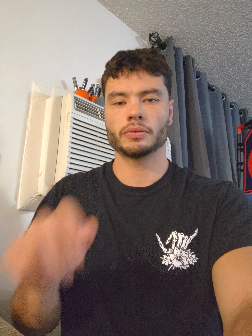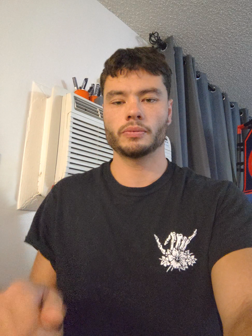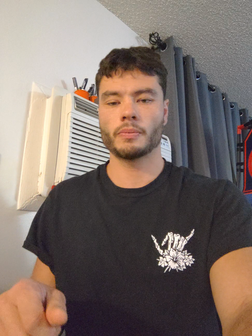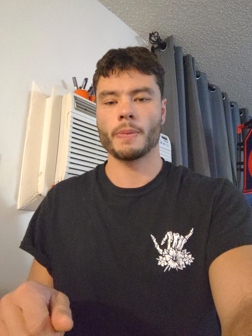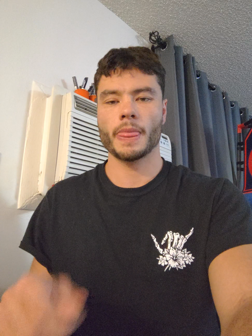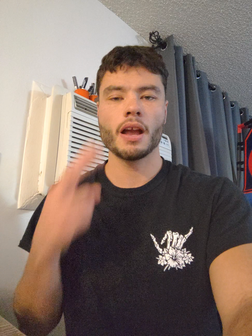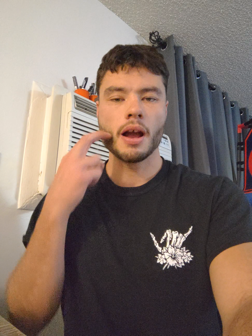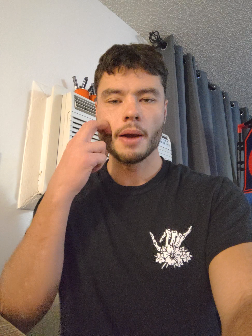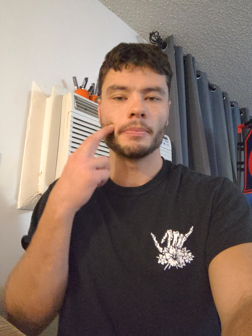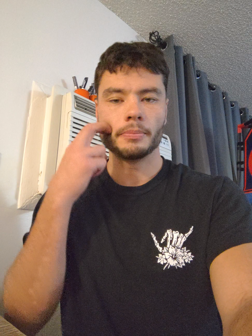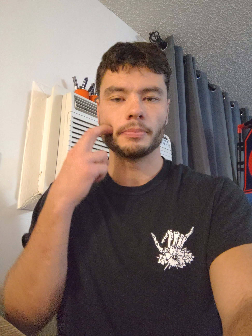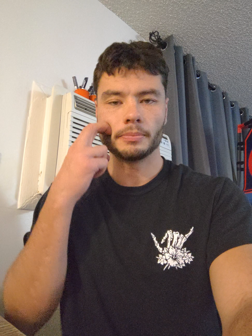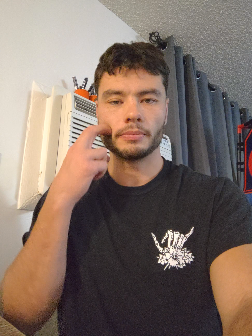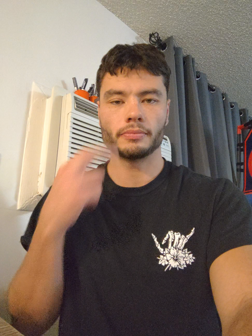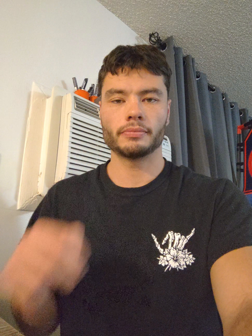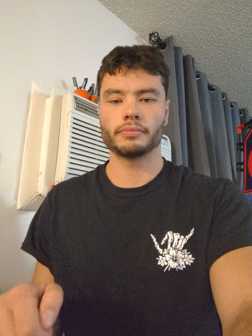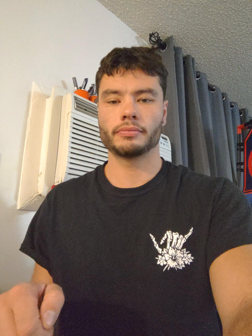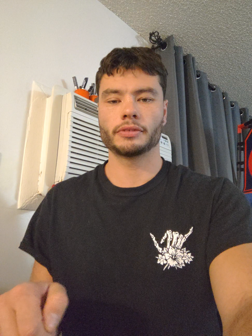gum